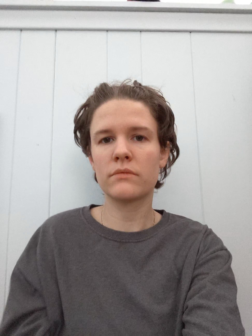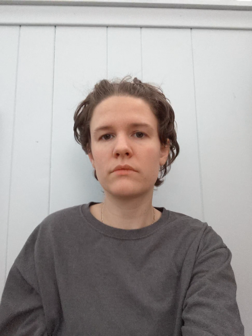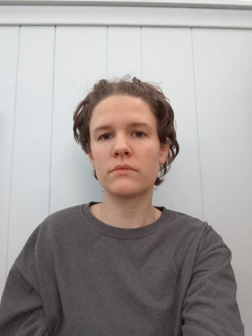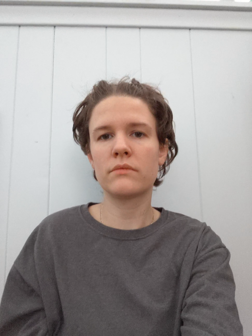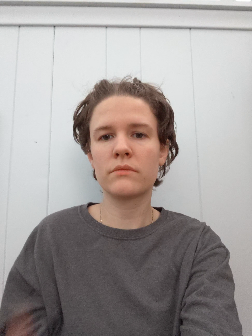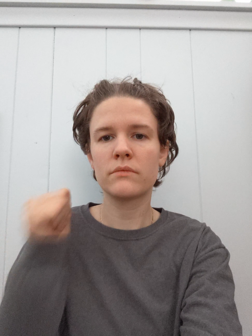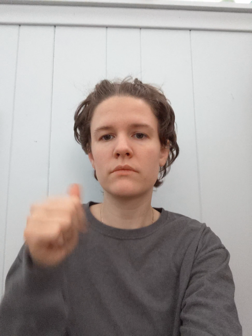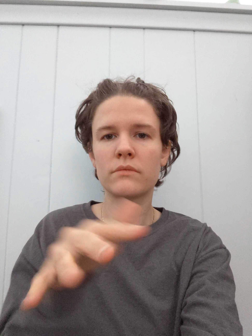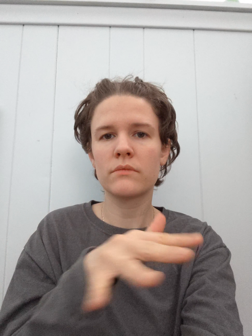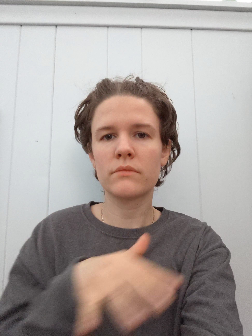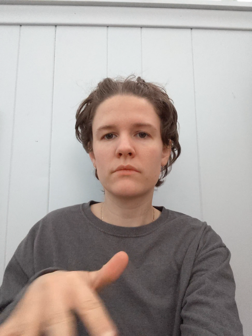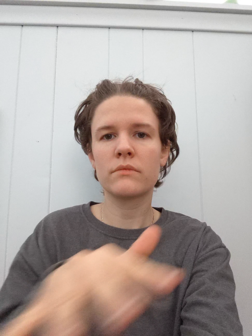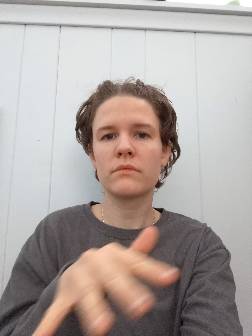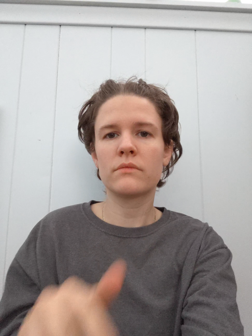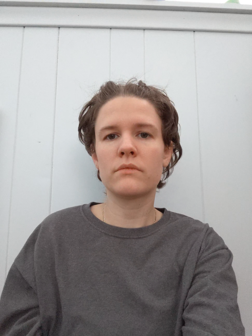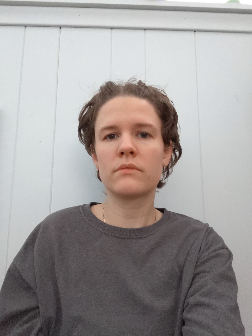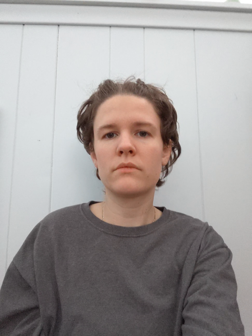backyard